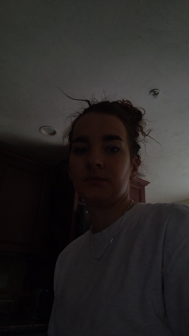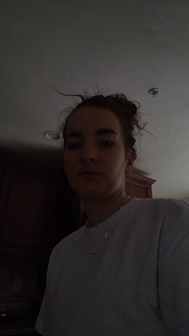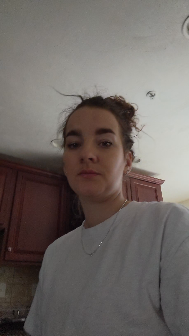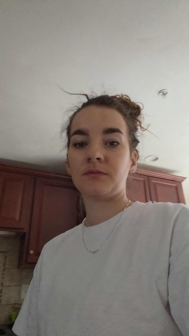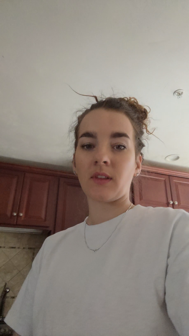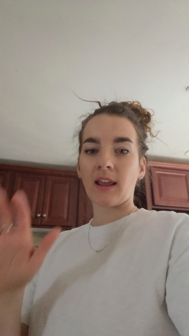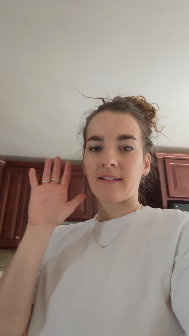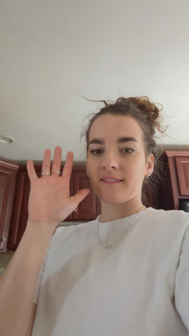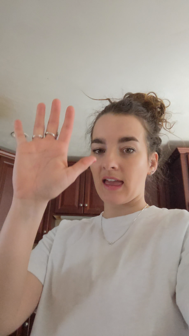give me five